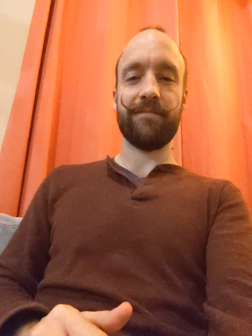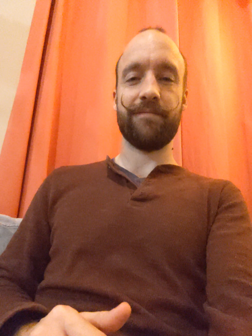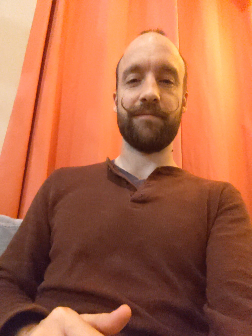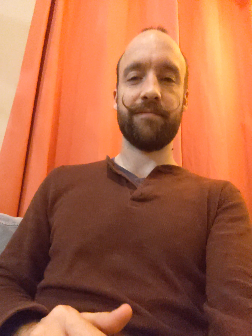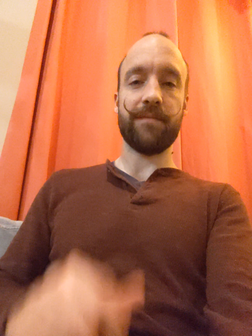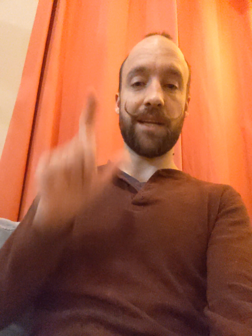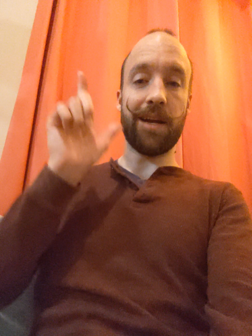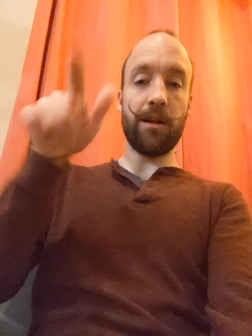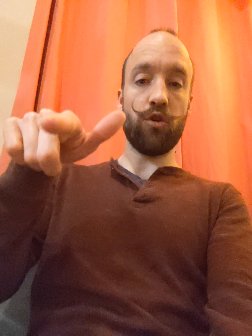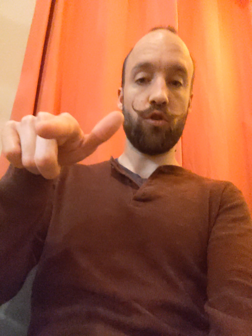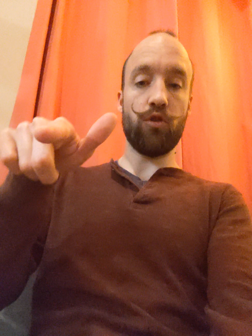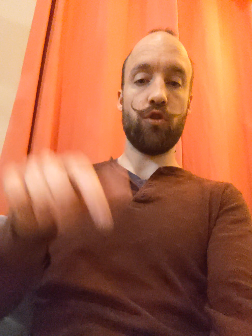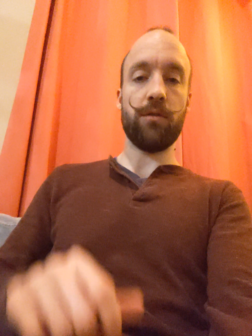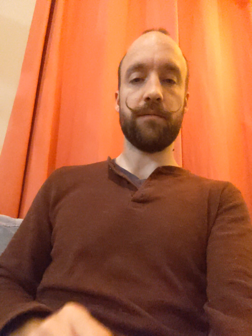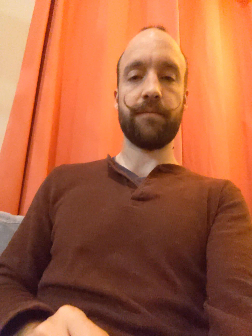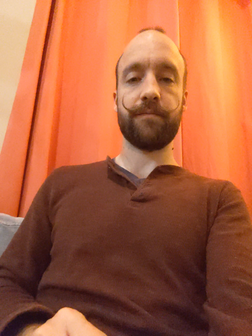later